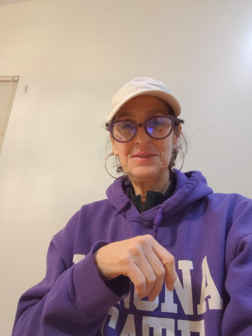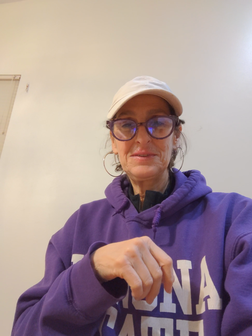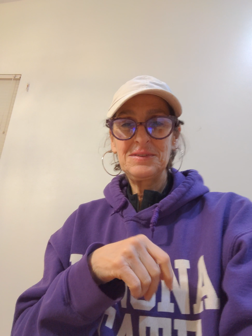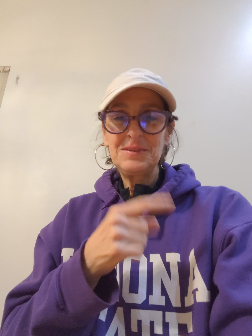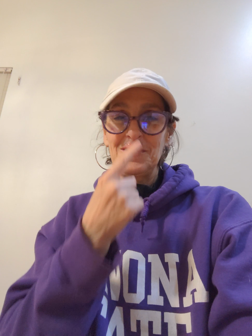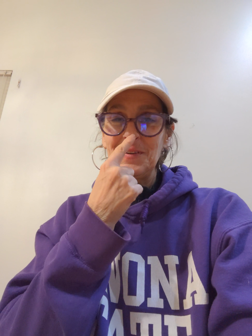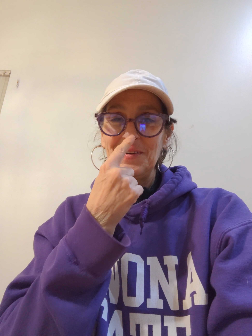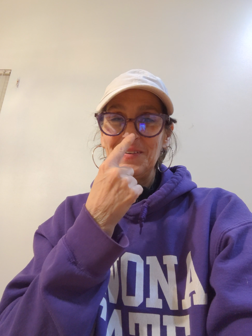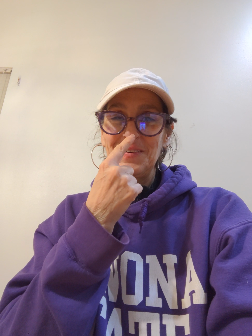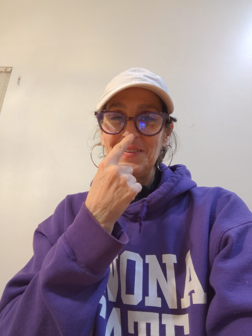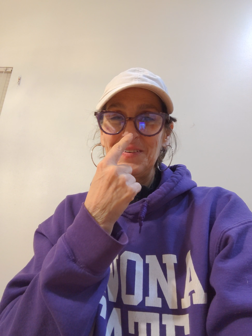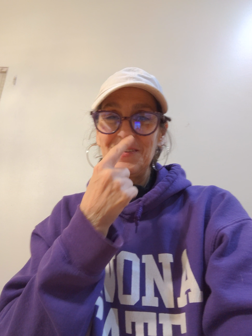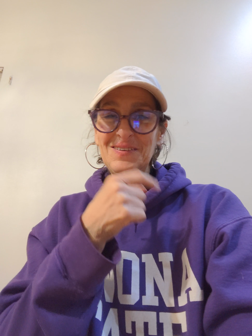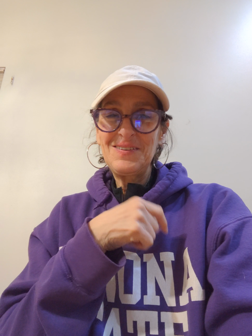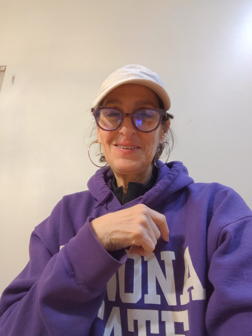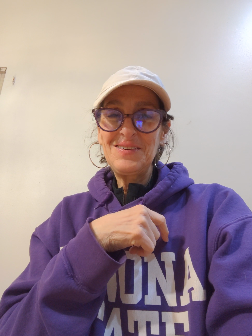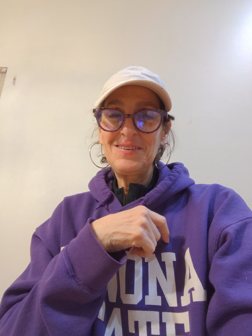nose